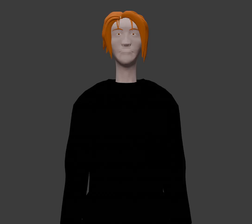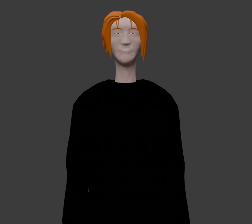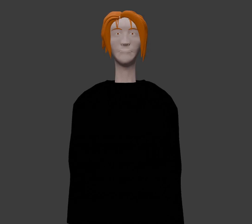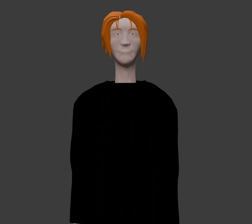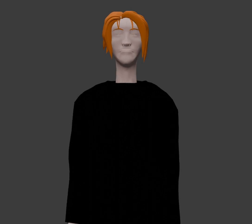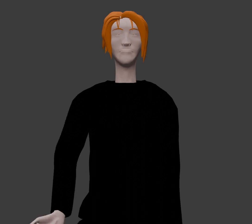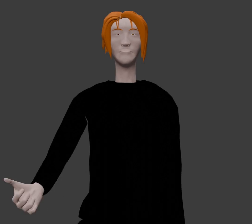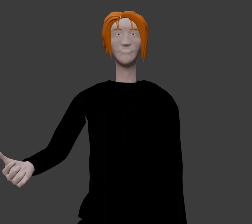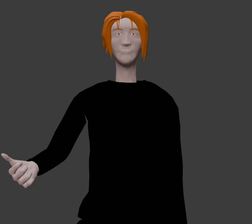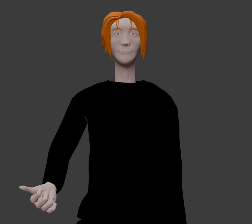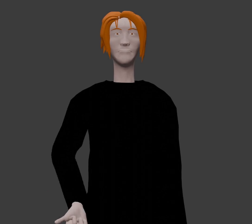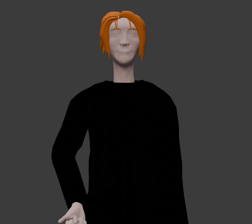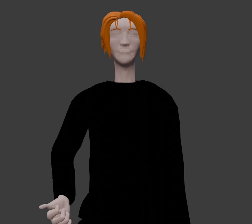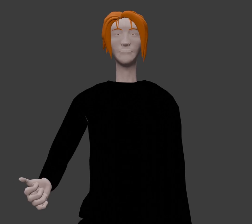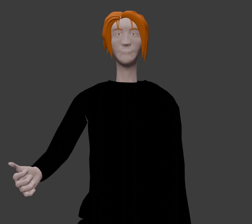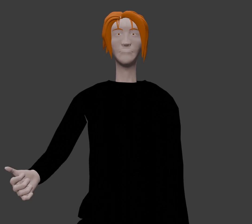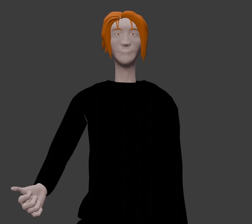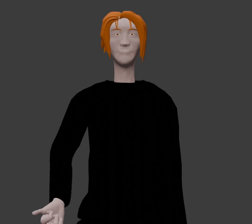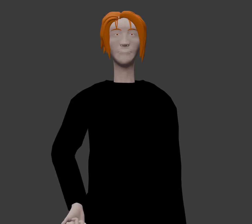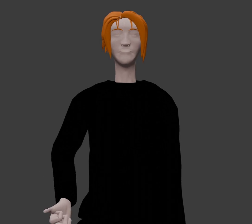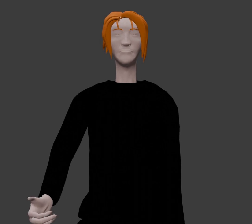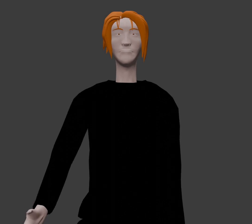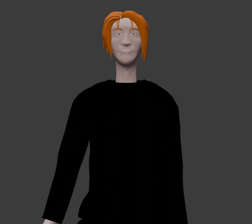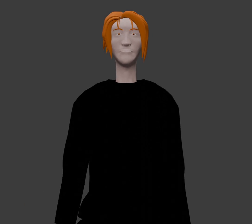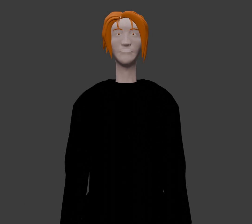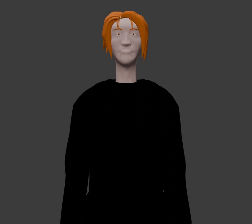Bahrain